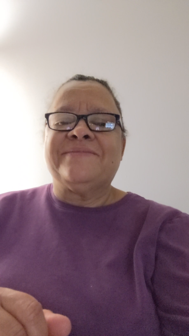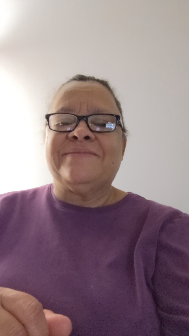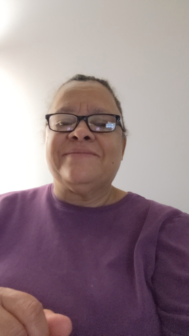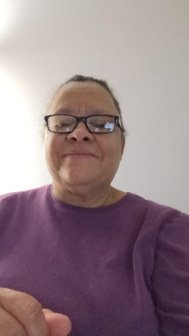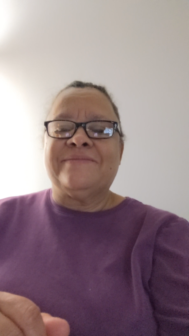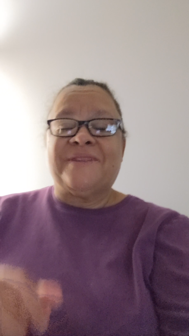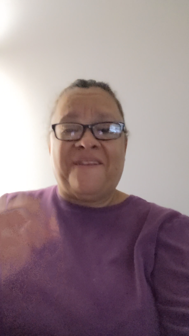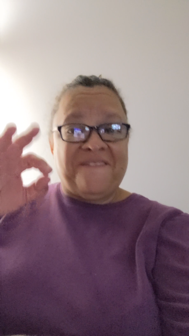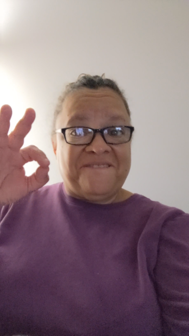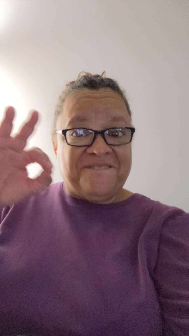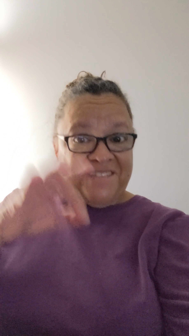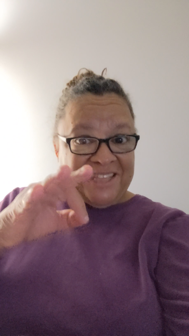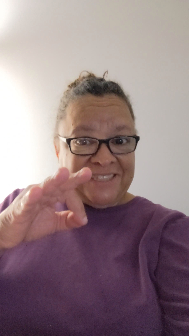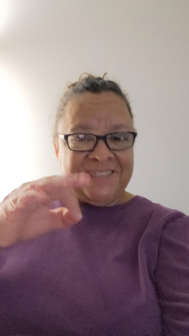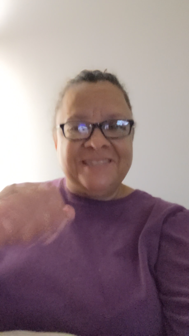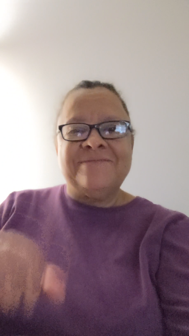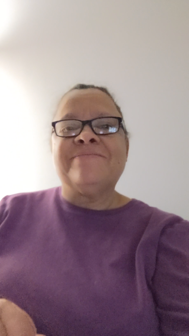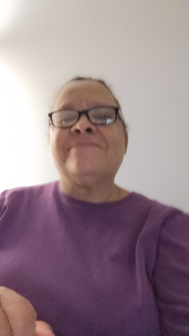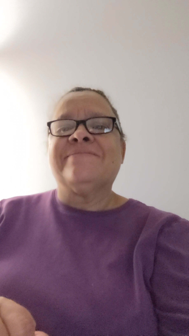fit